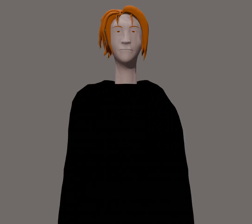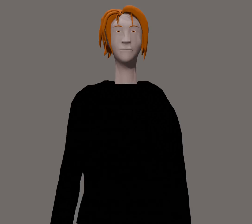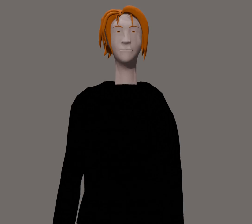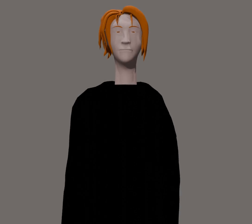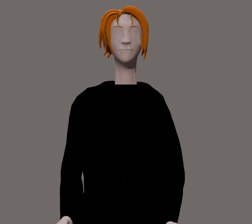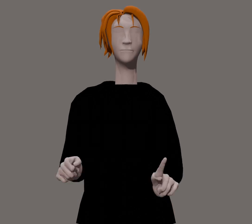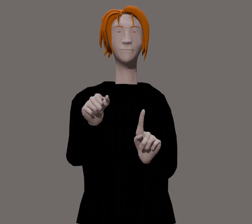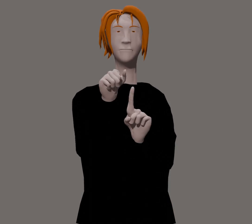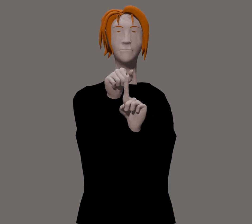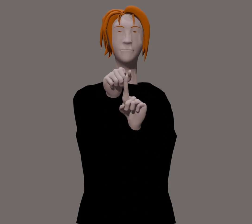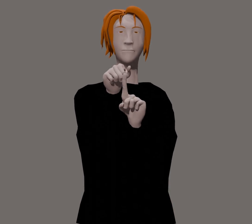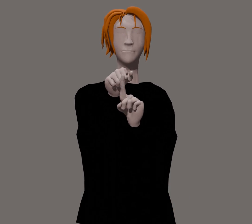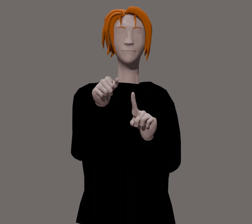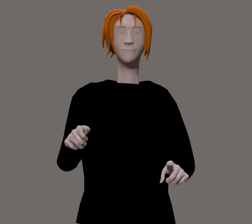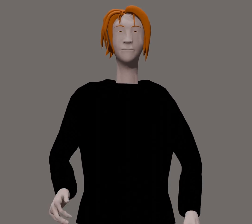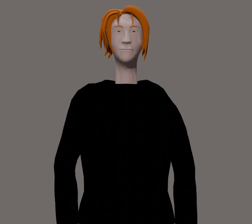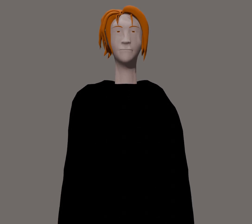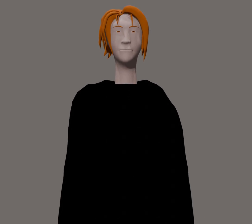Con Someone